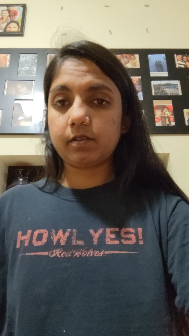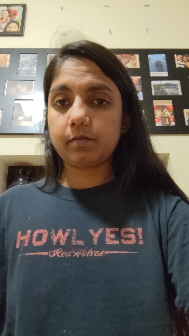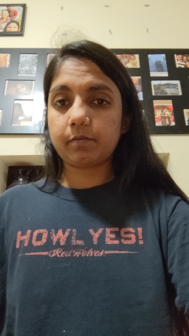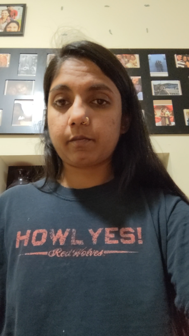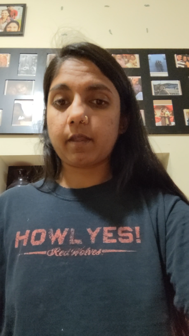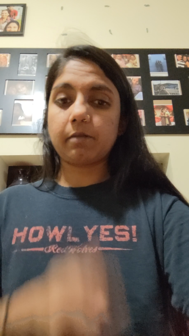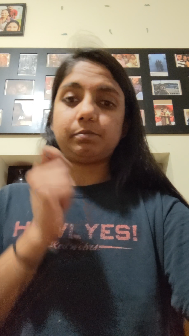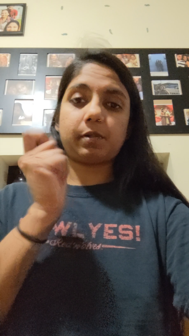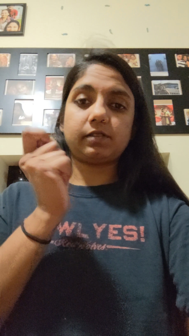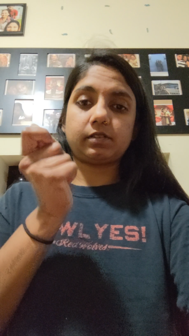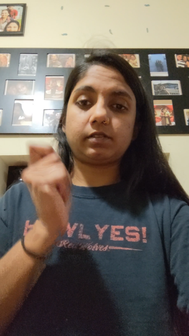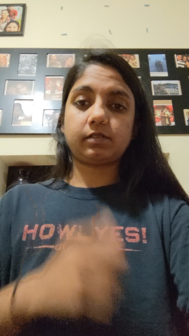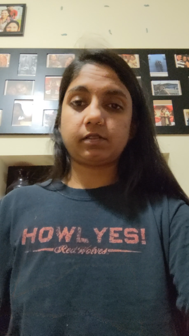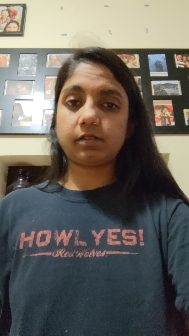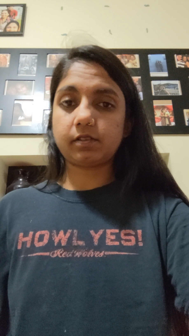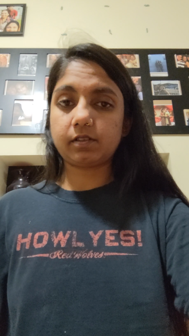bat